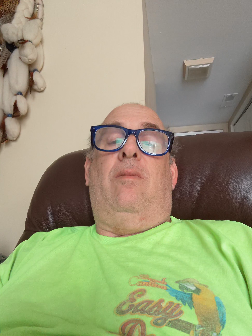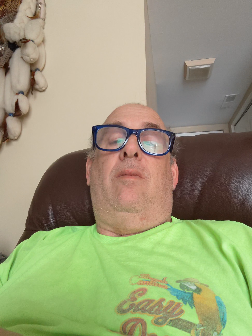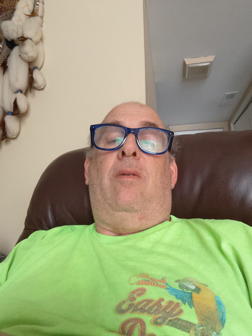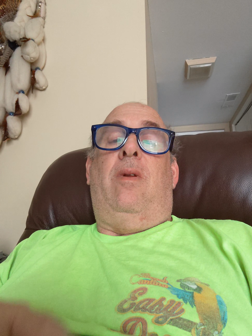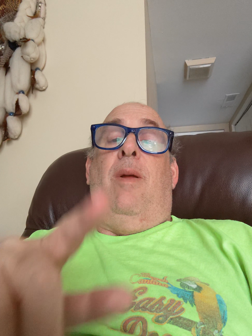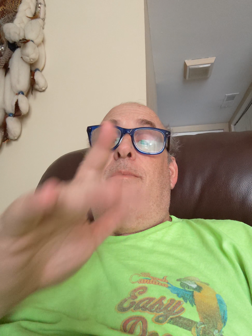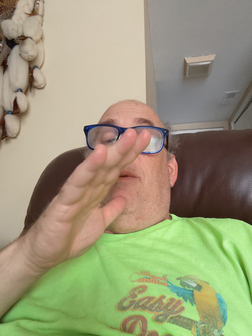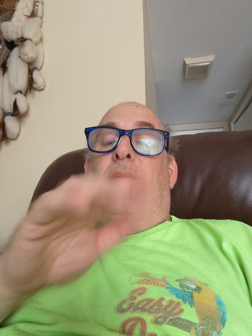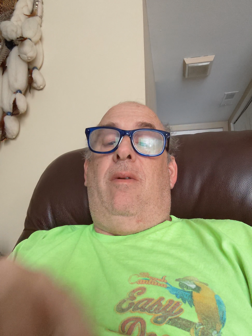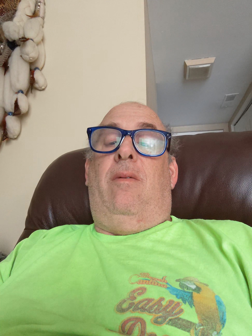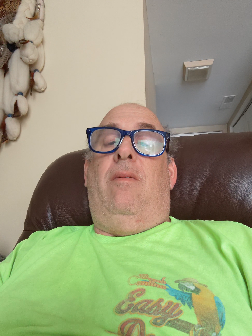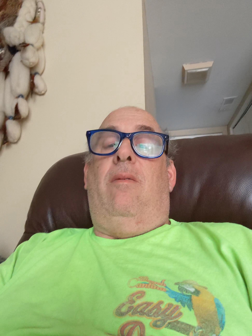mom